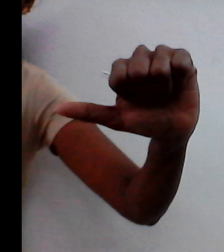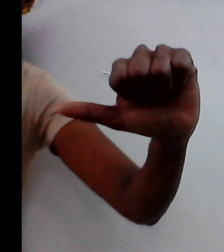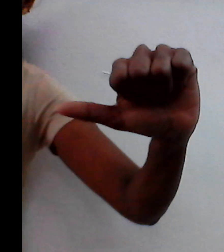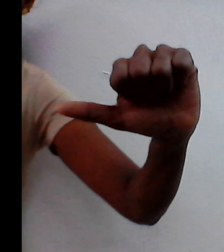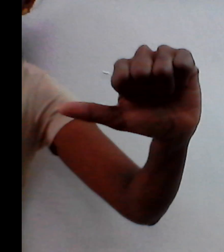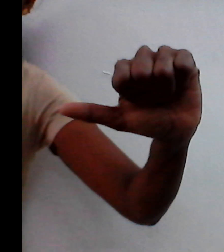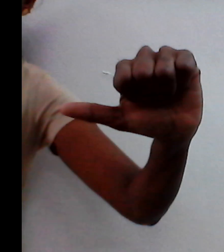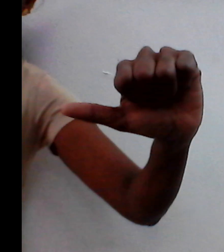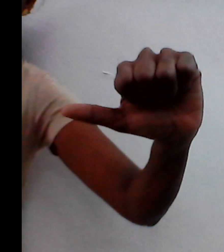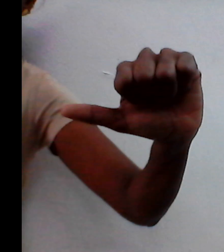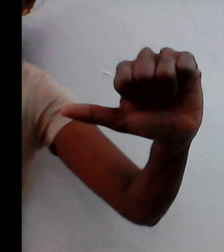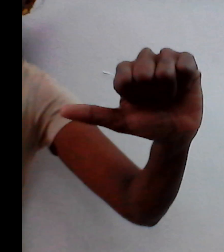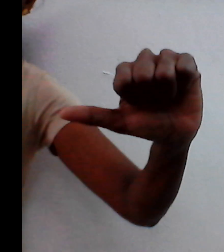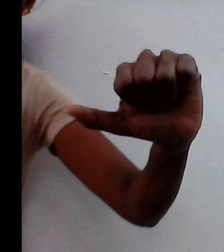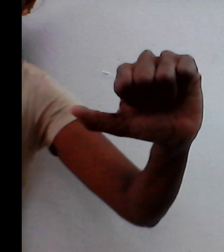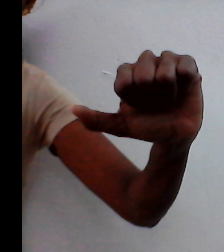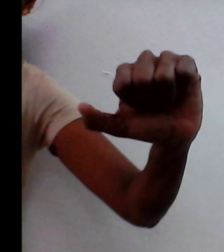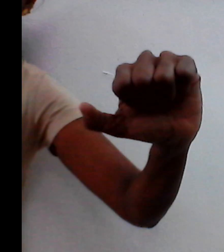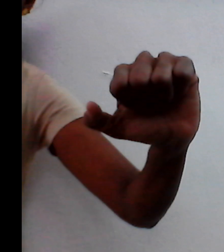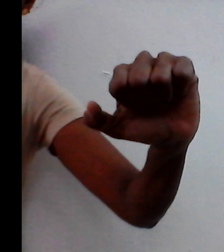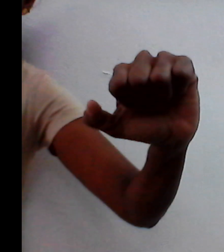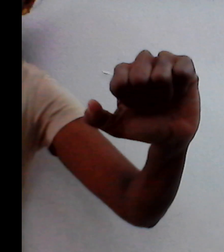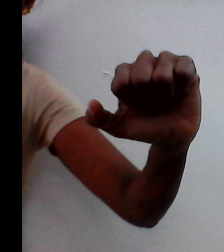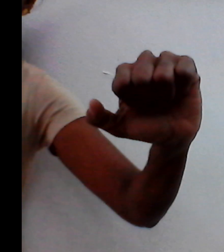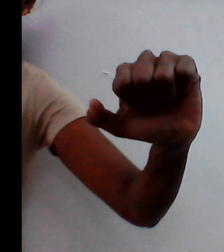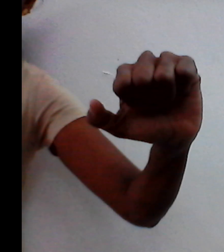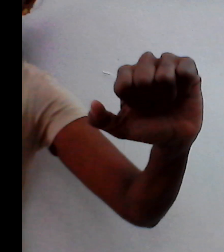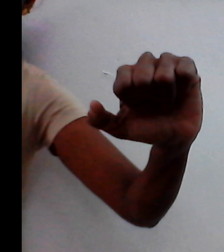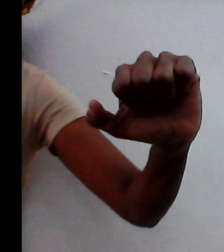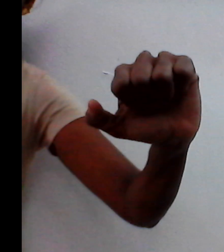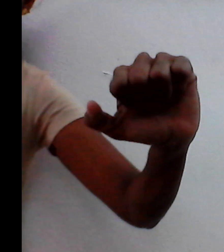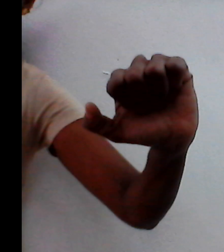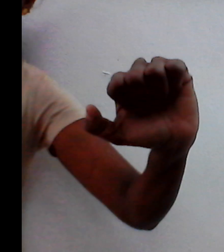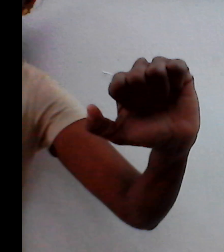ഏ